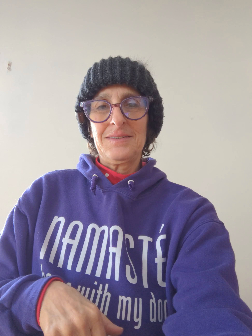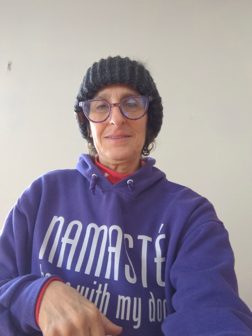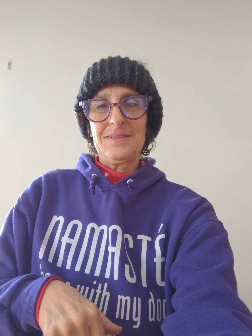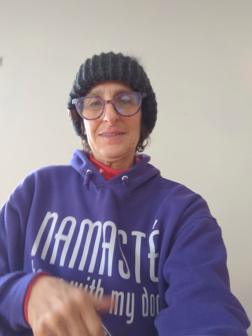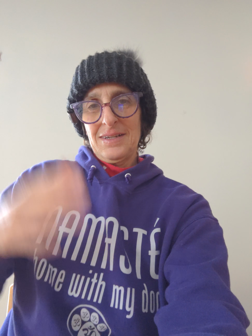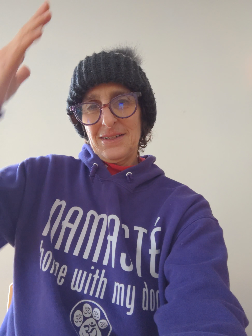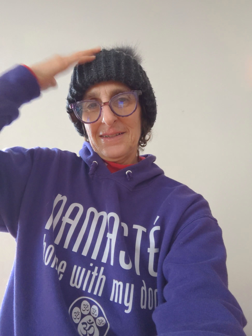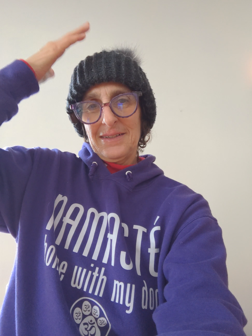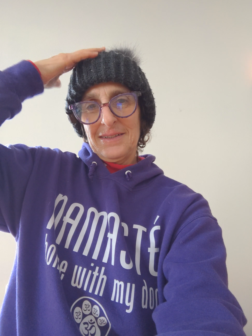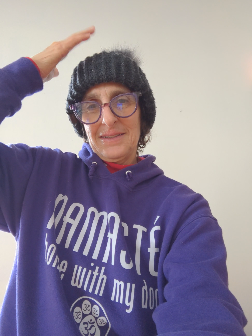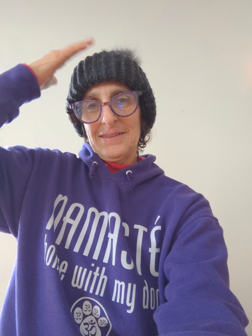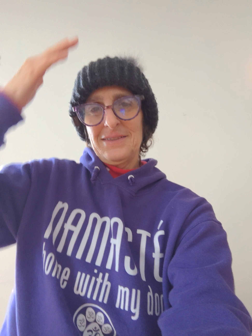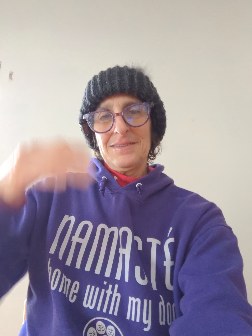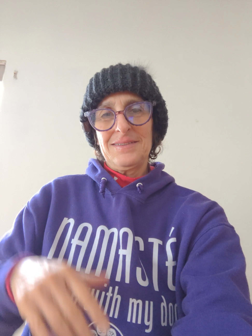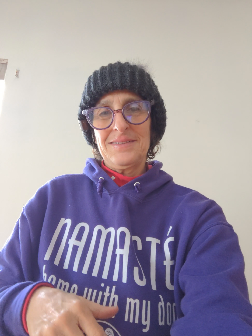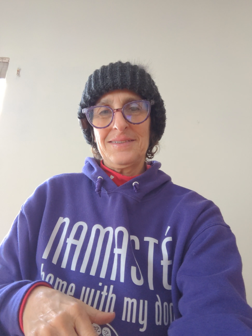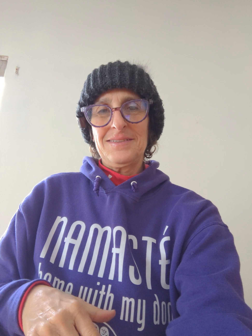hat